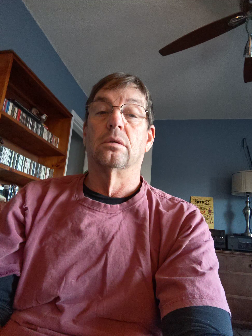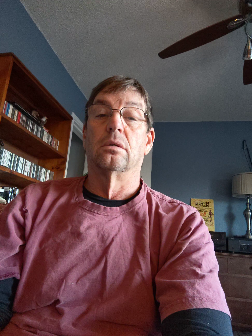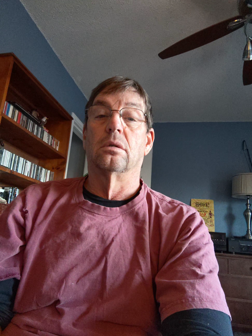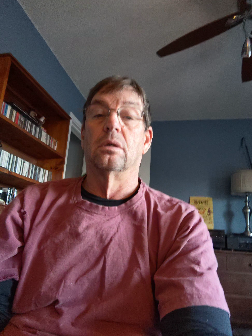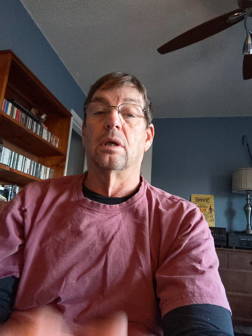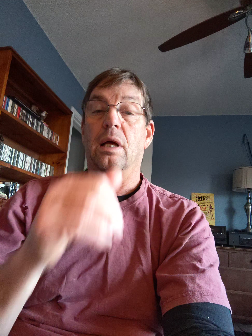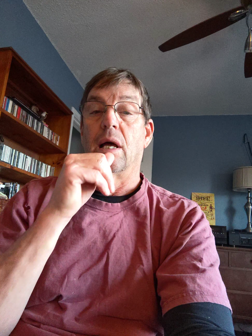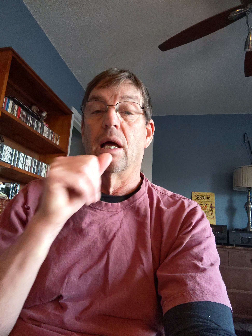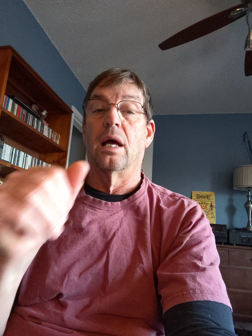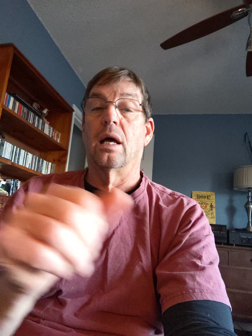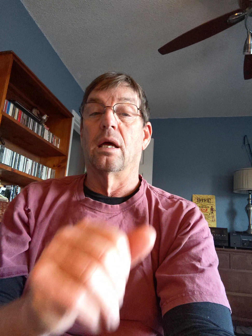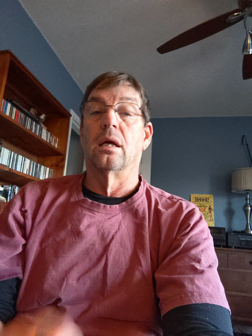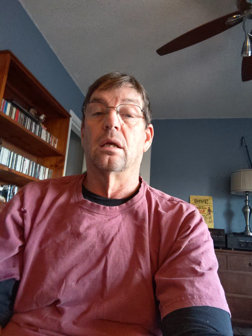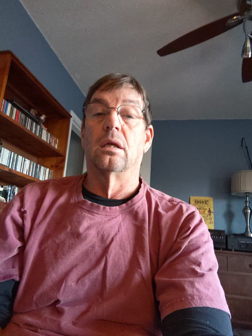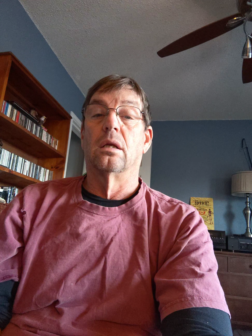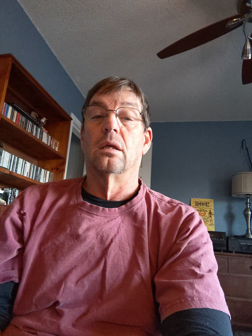hide